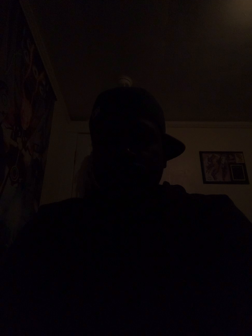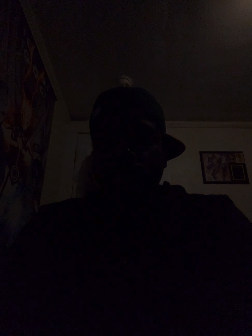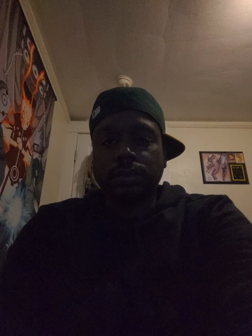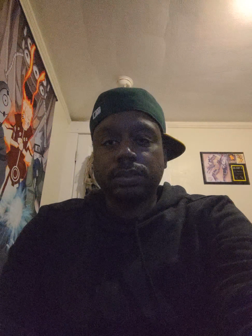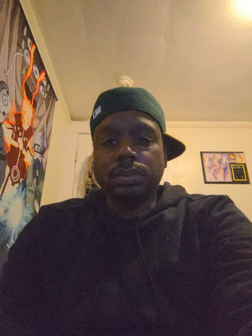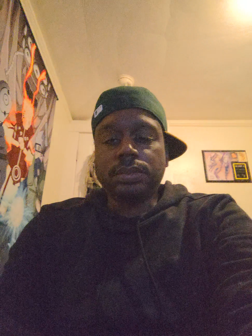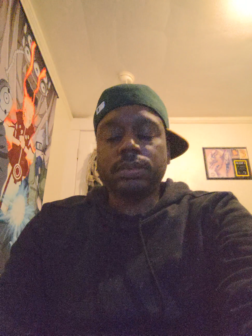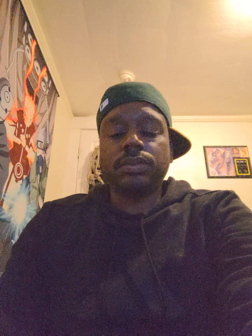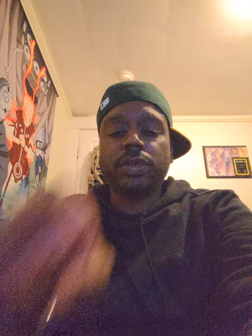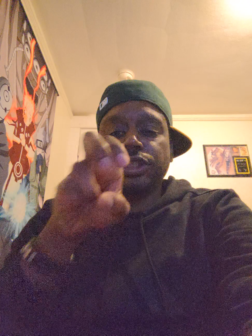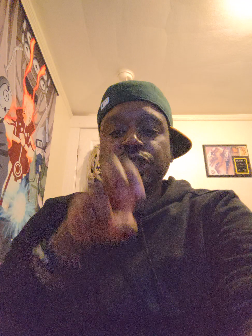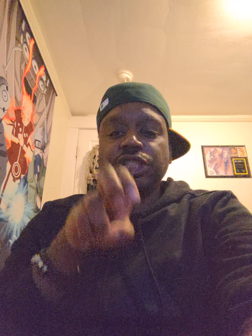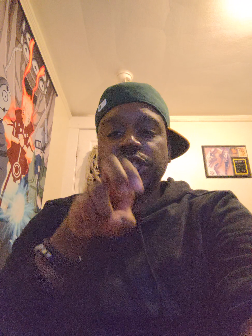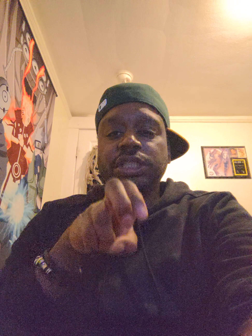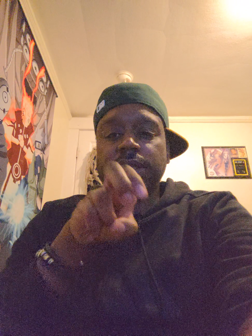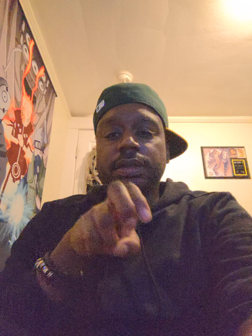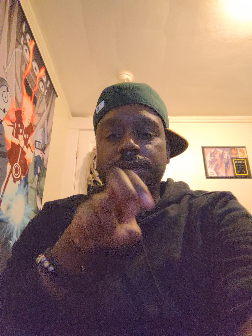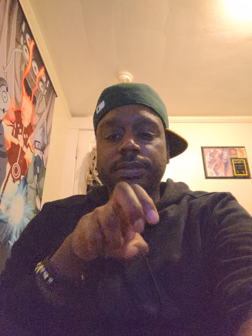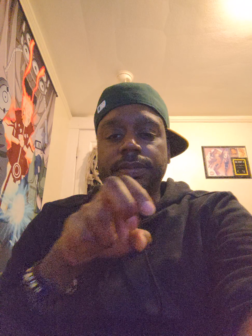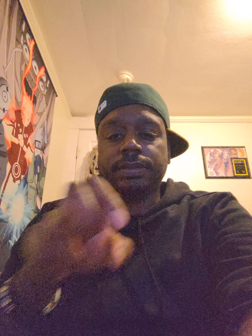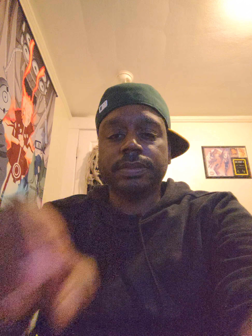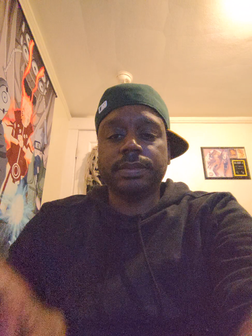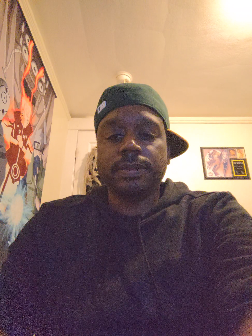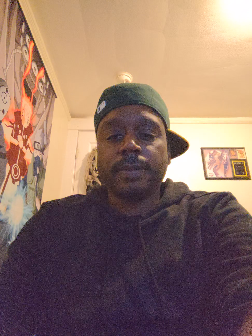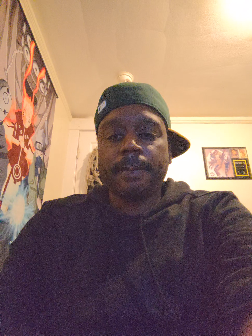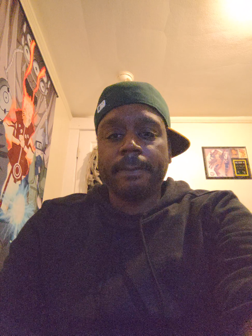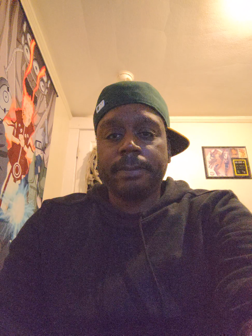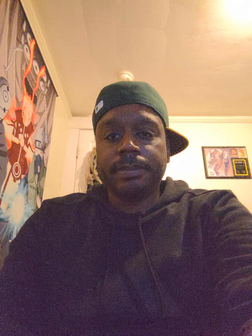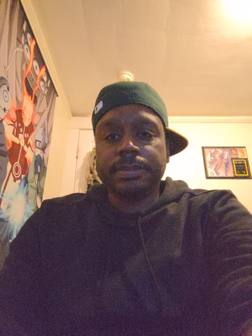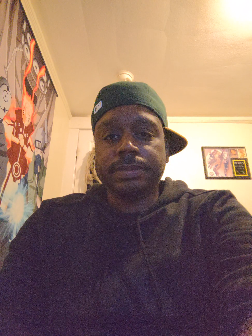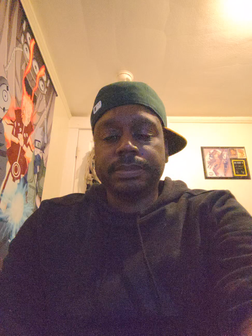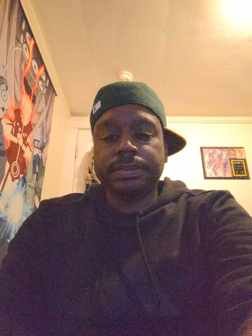chair